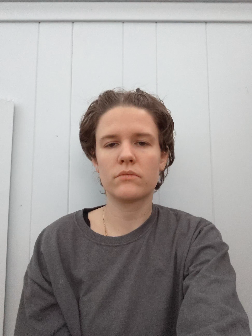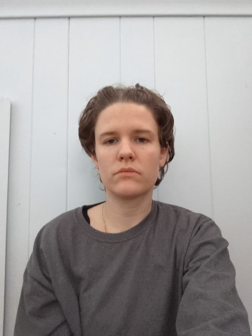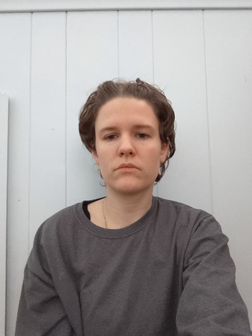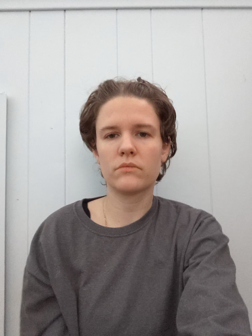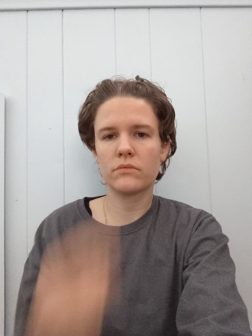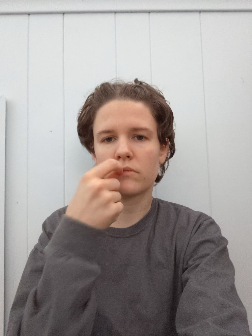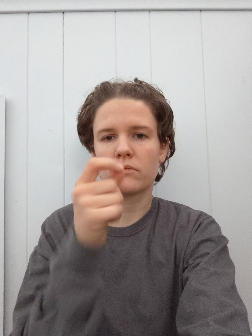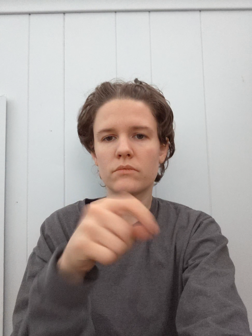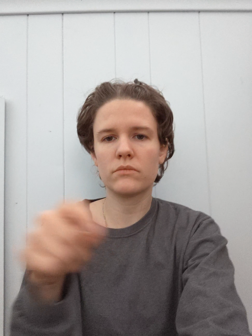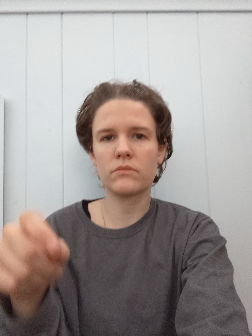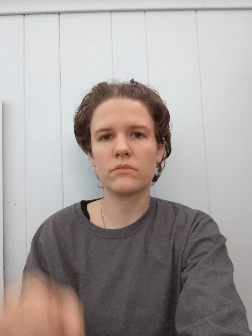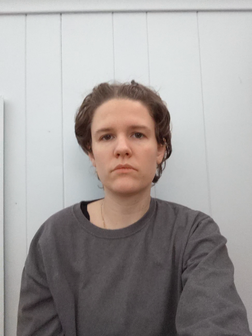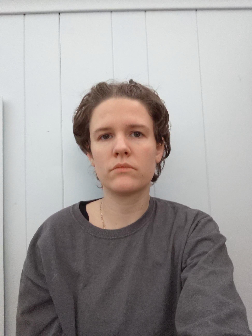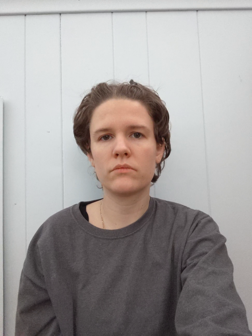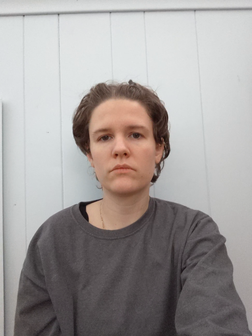pencil